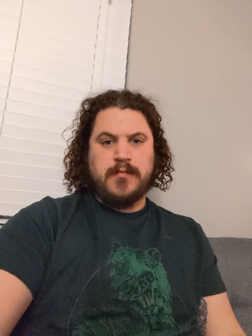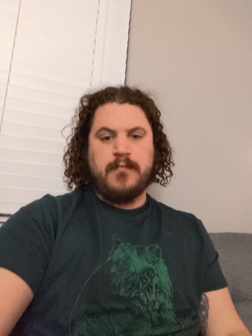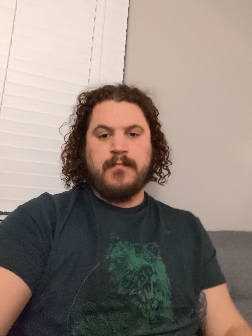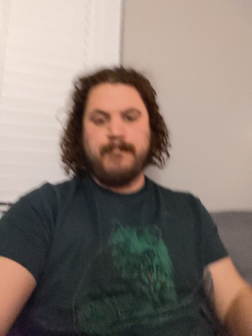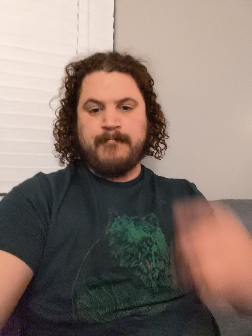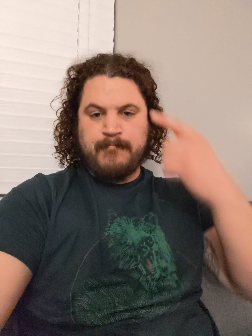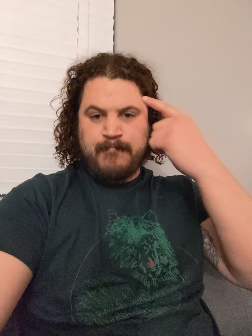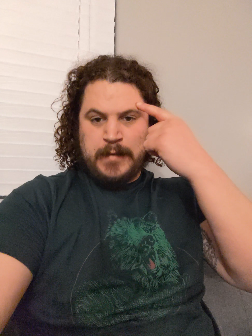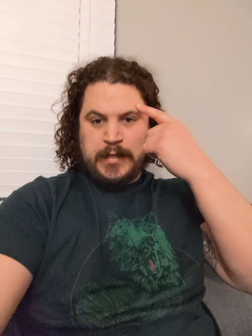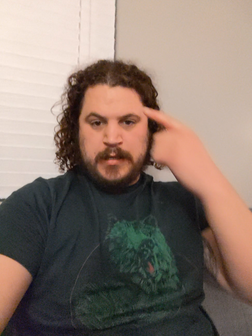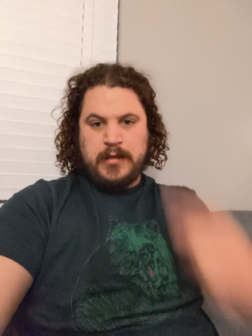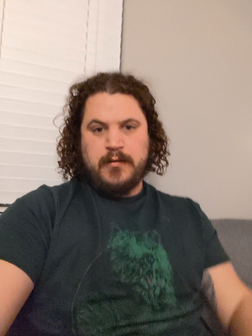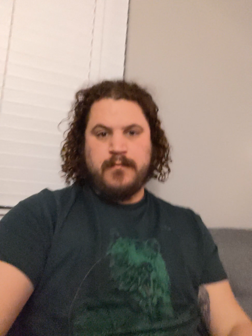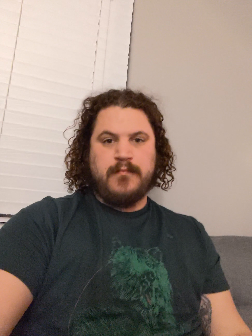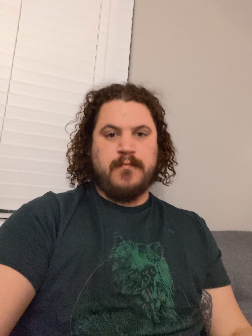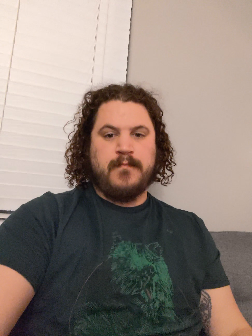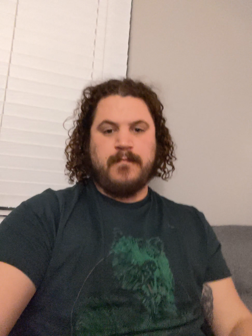penny